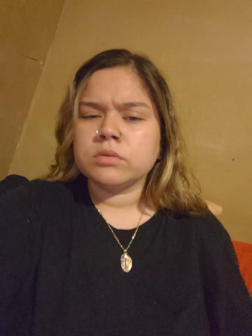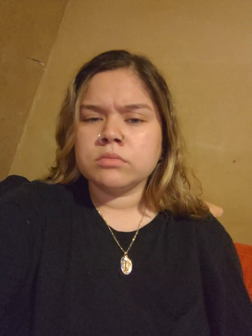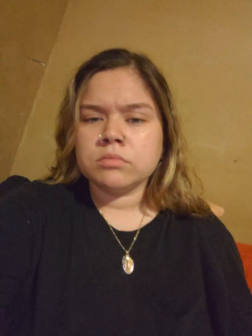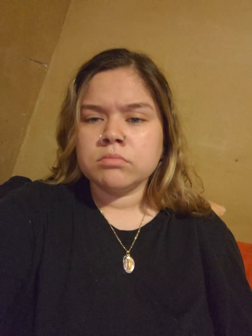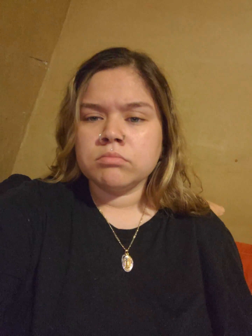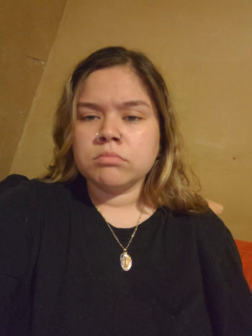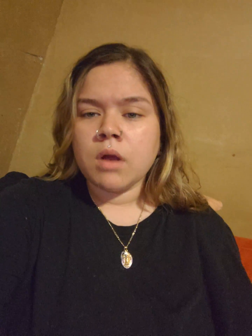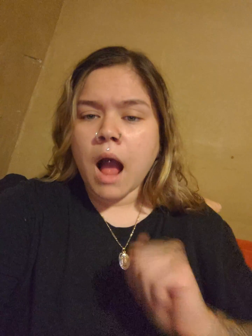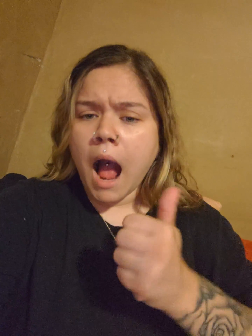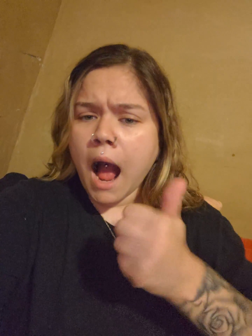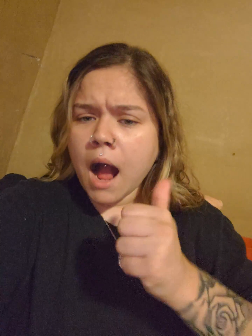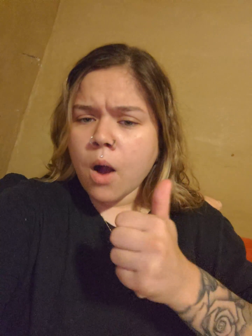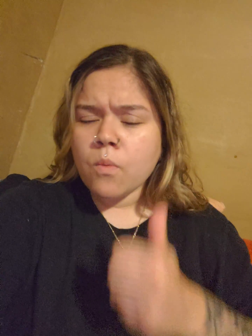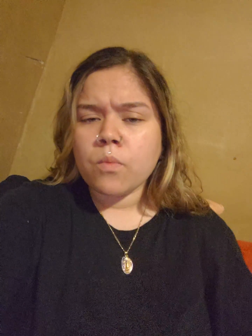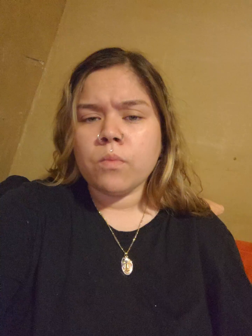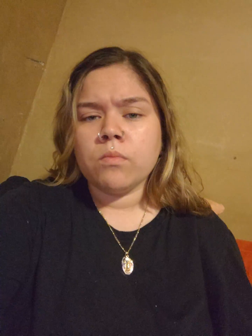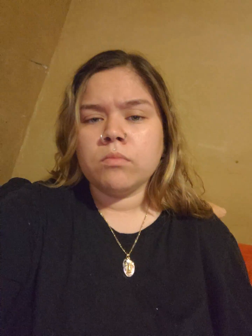how